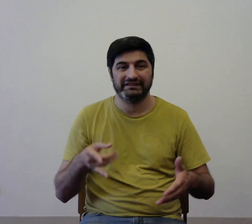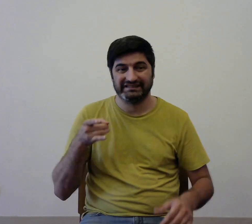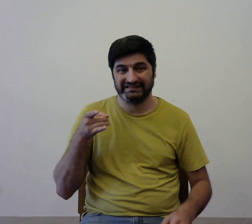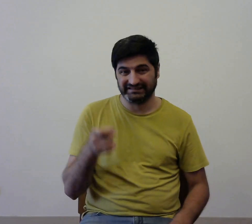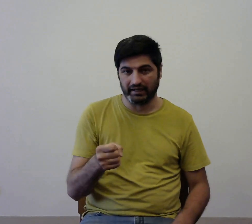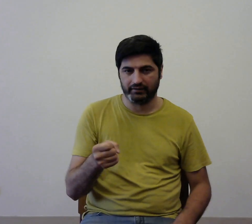taksi